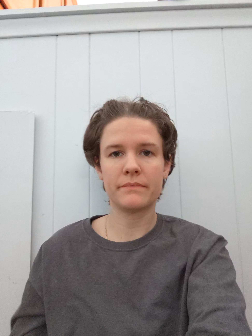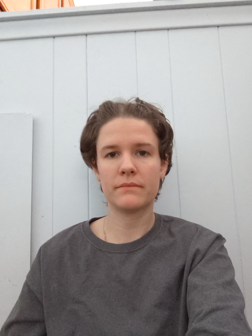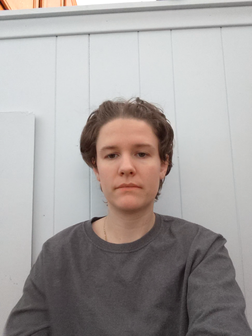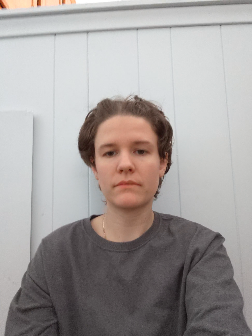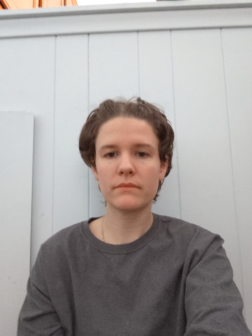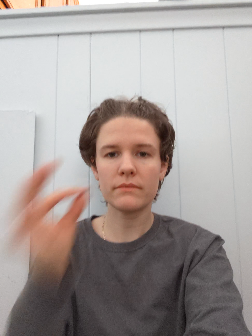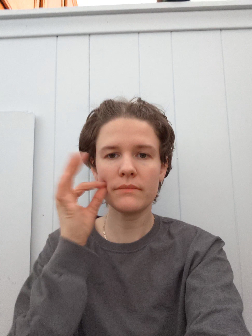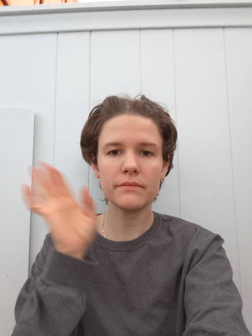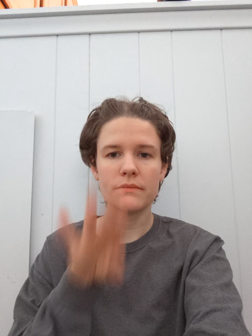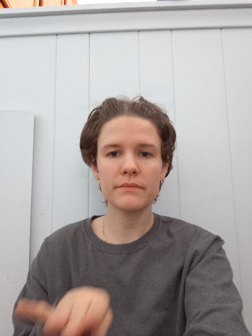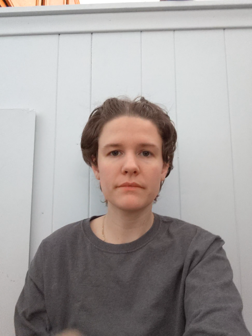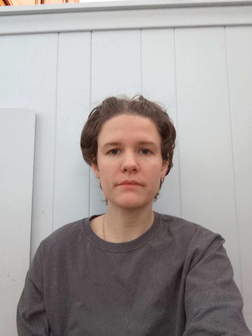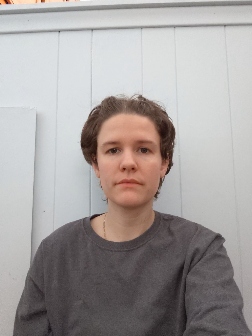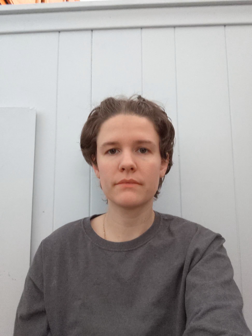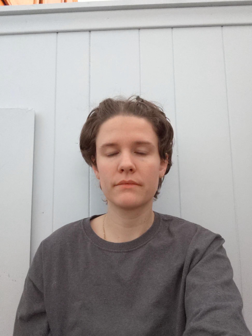bee